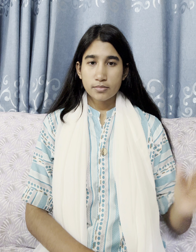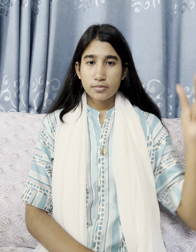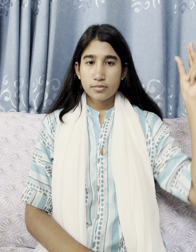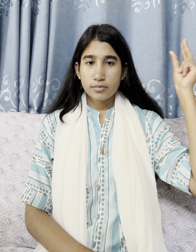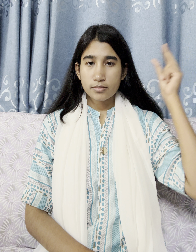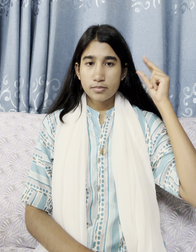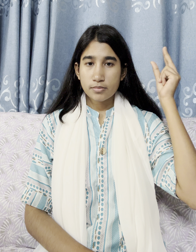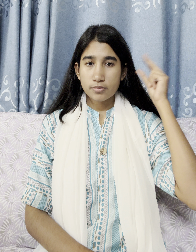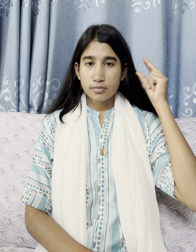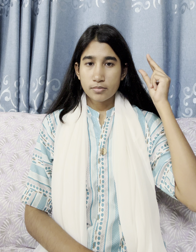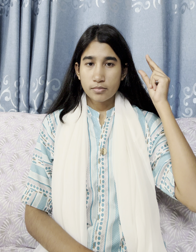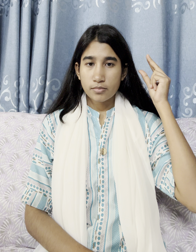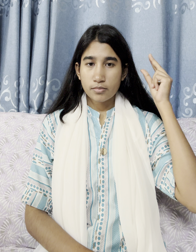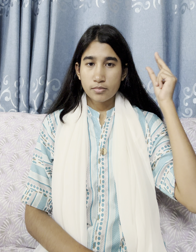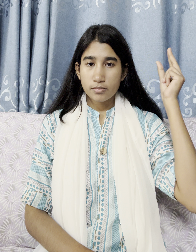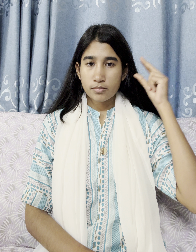ডিম